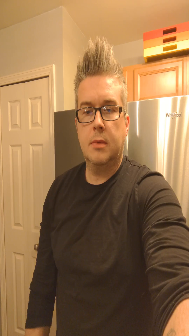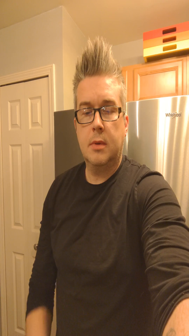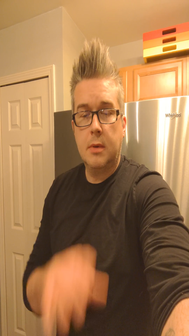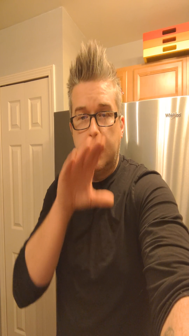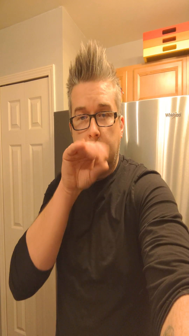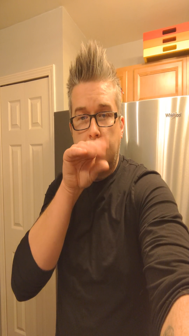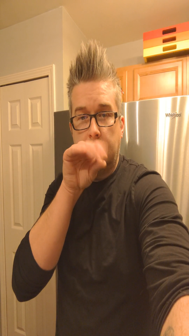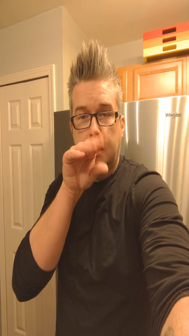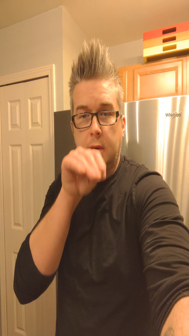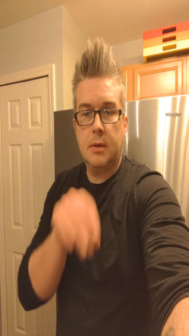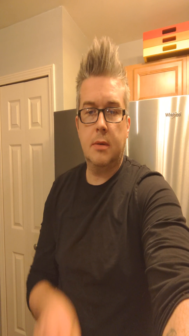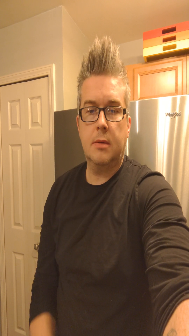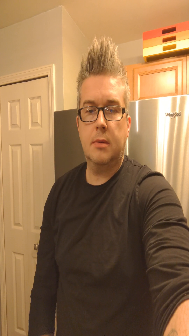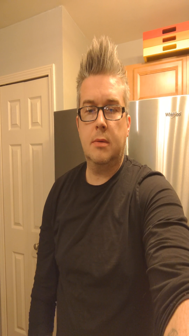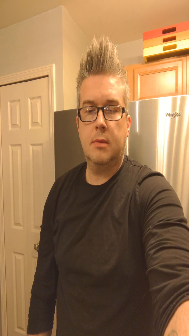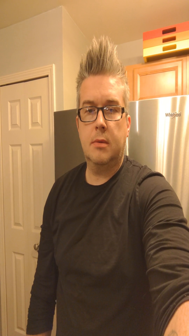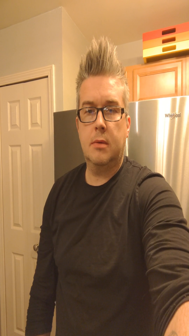goose